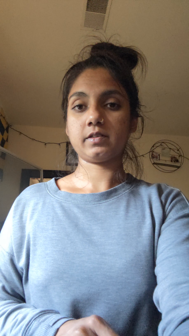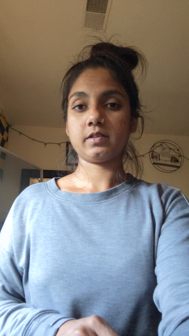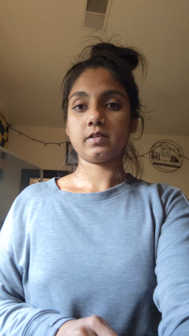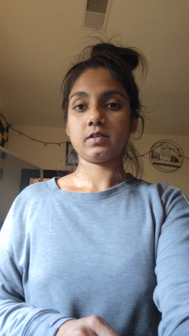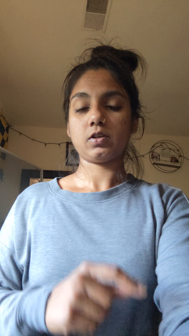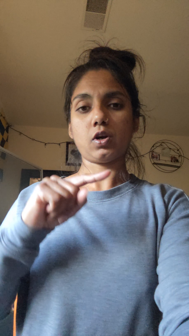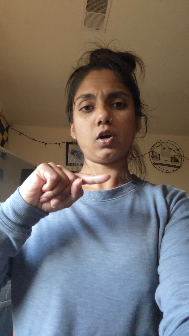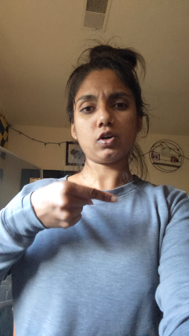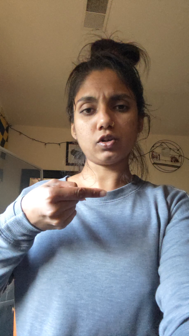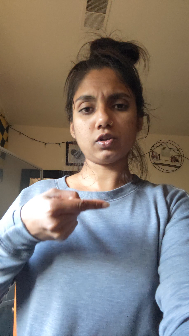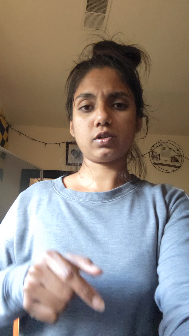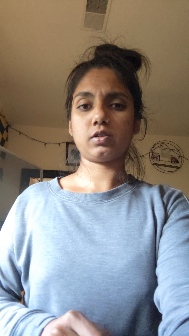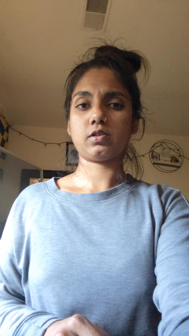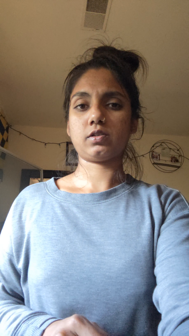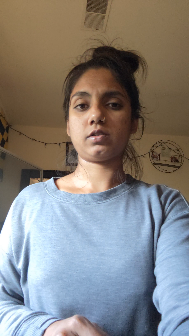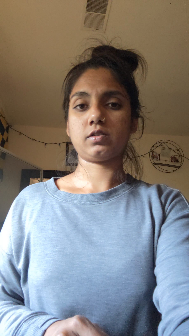hurt